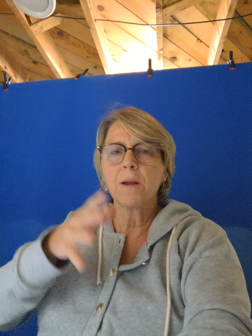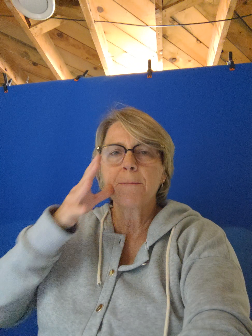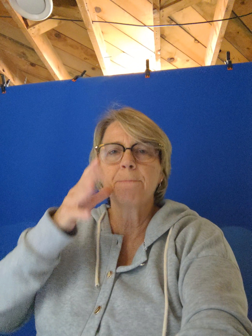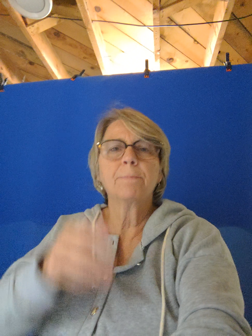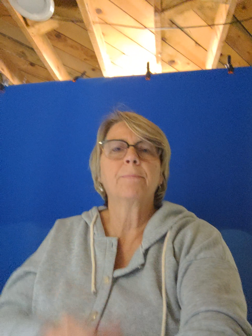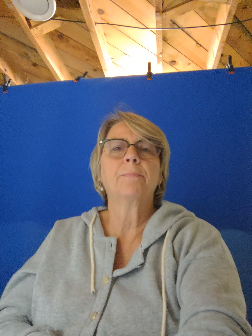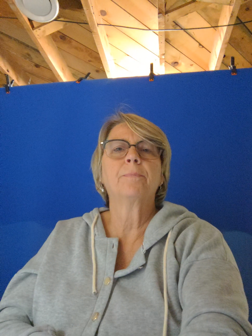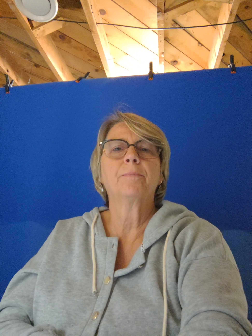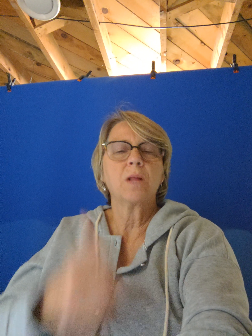farm